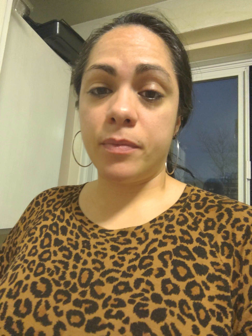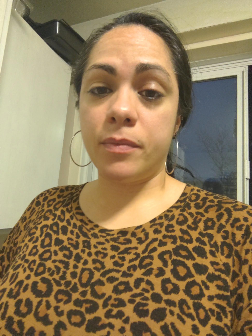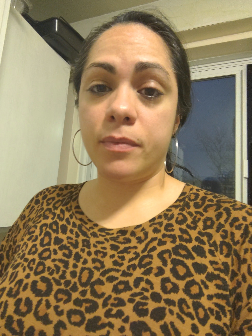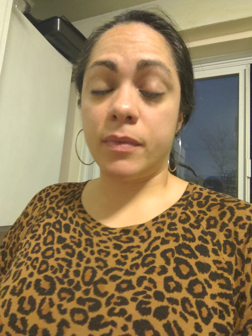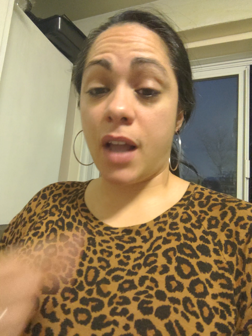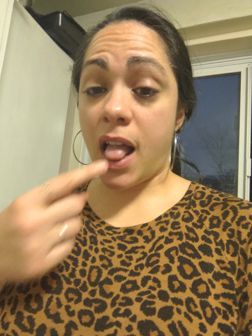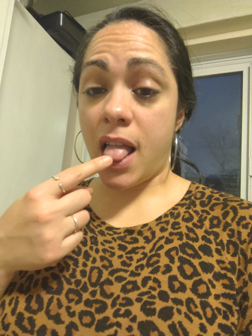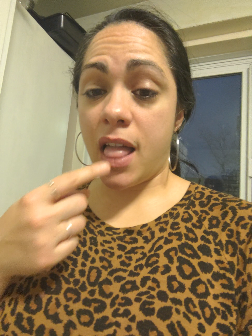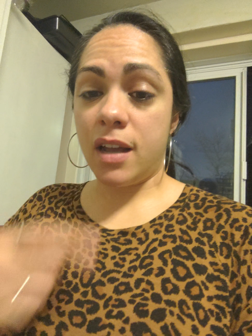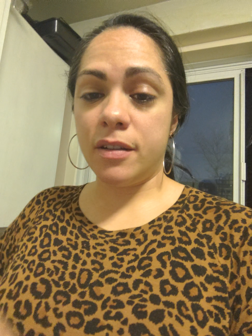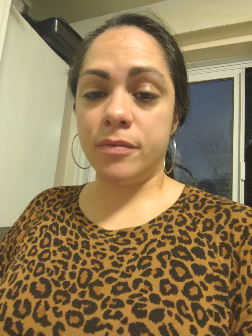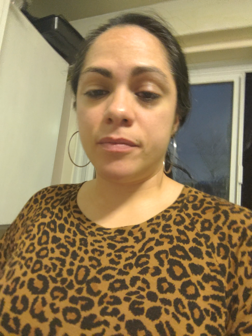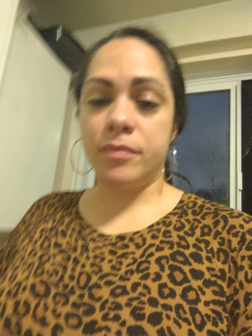tongue